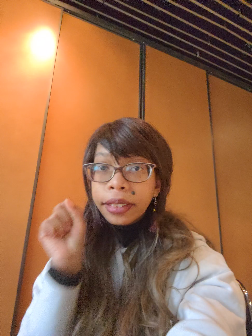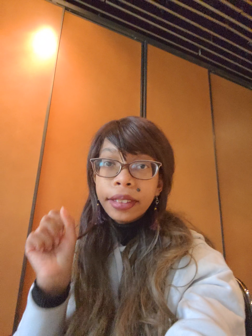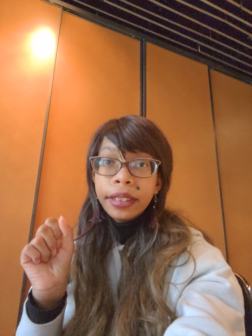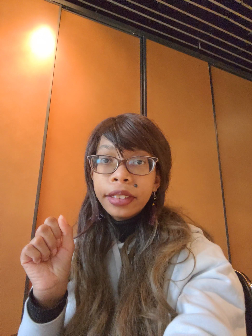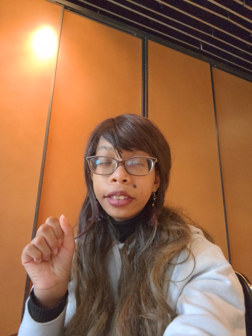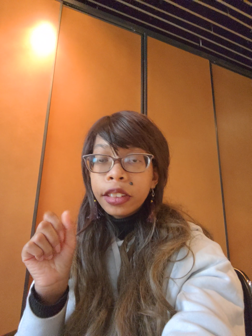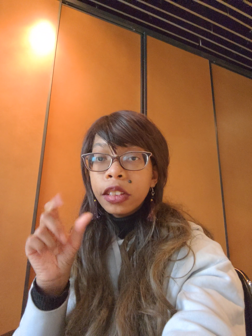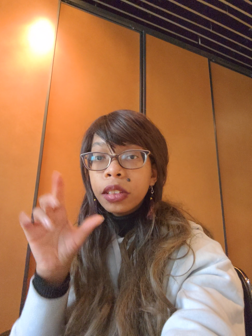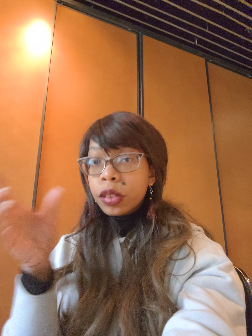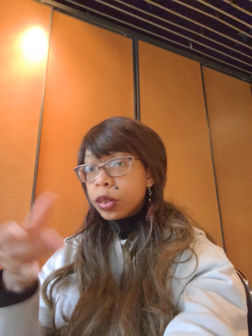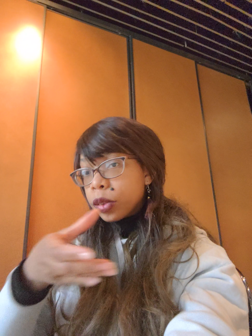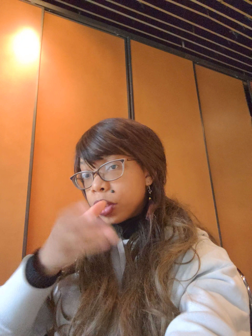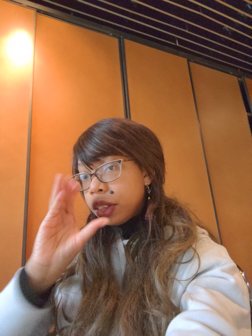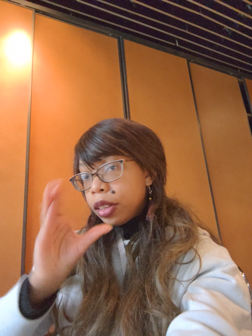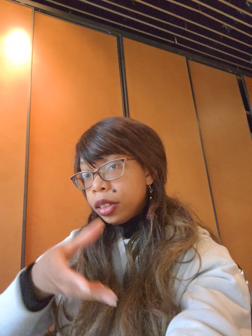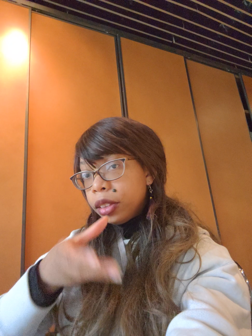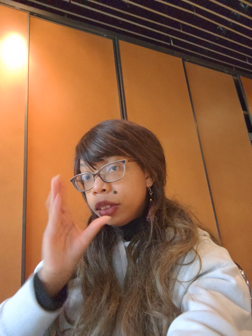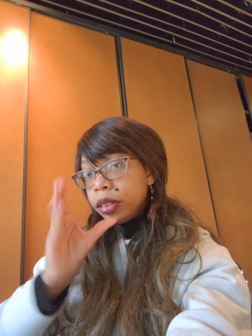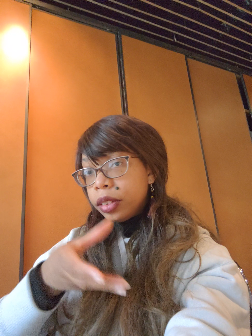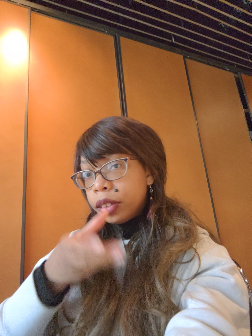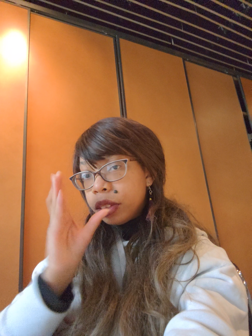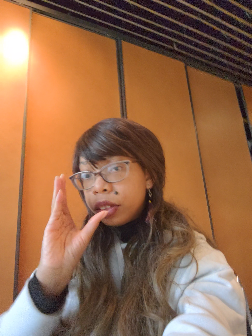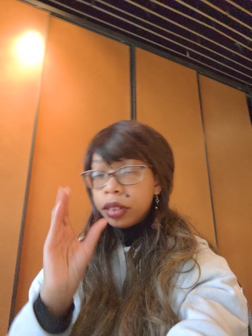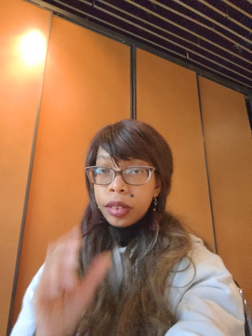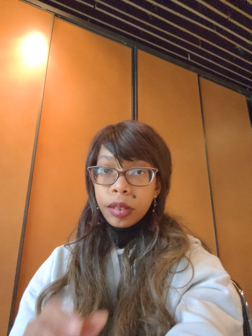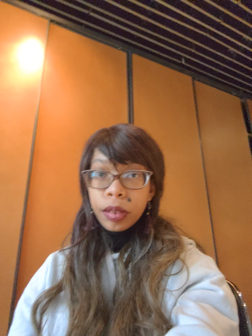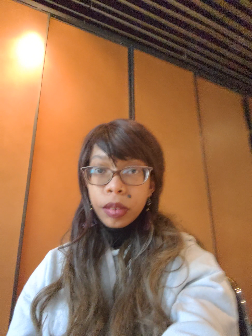drink